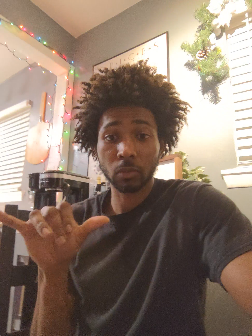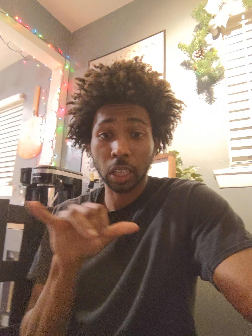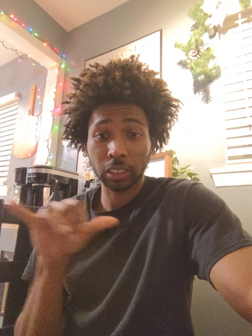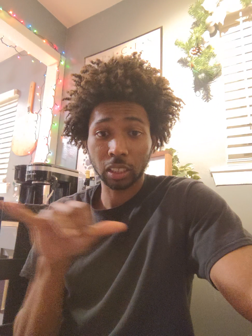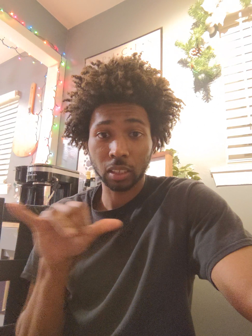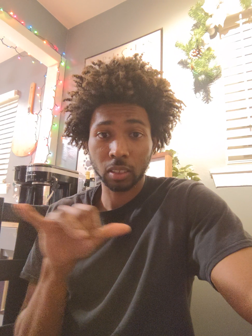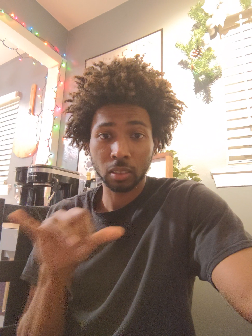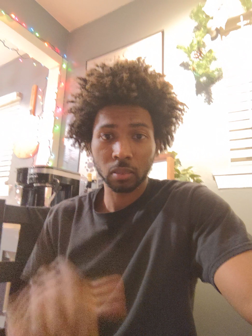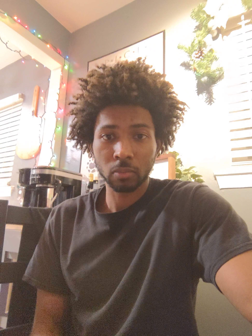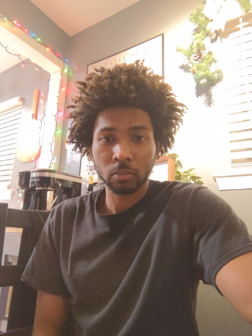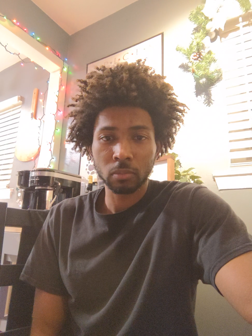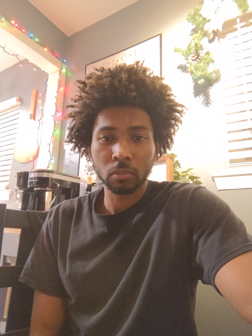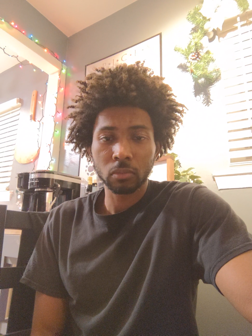same